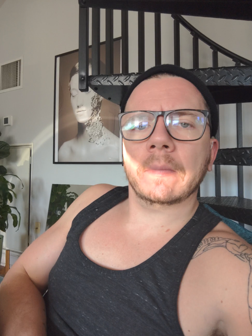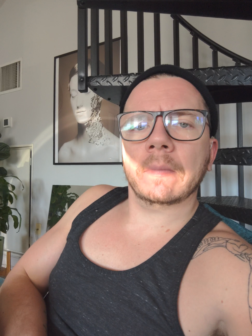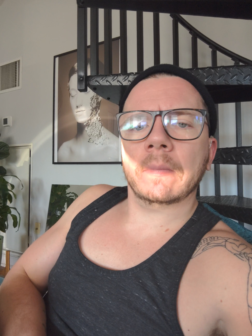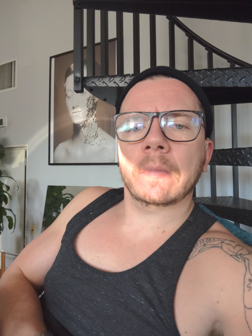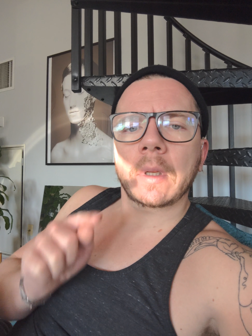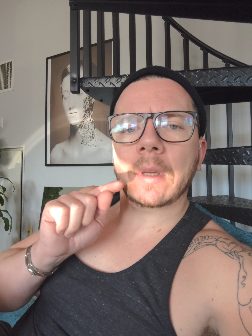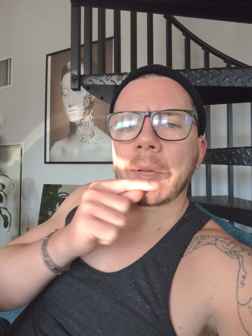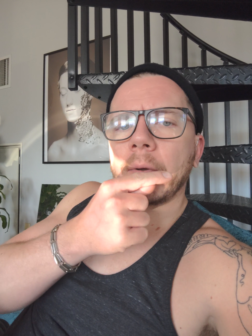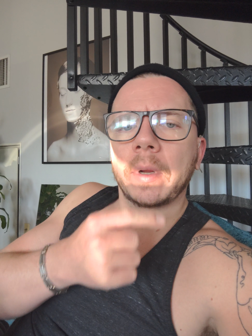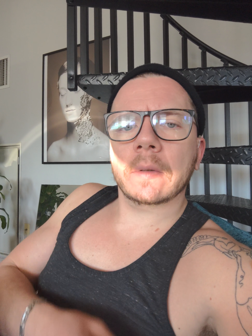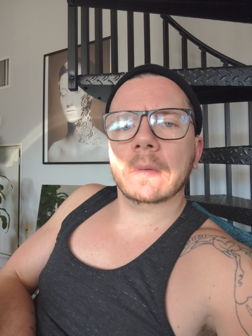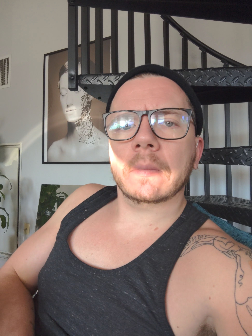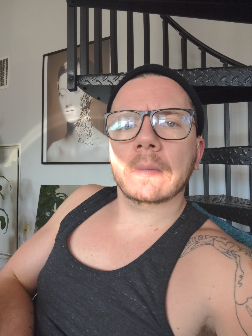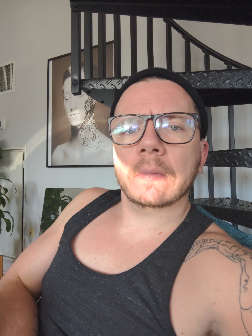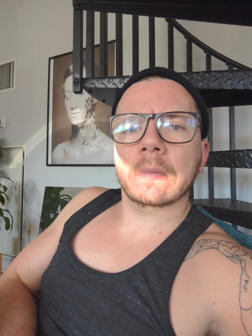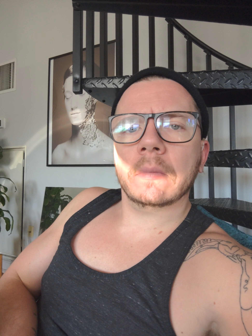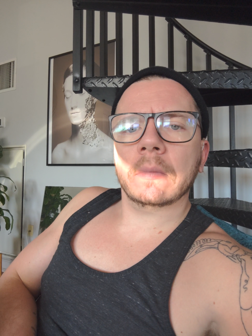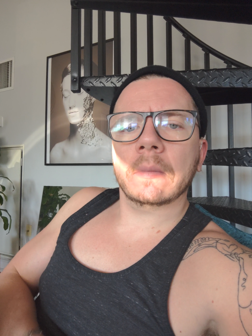carrot